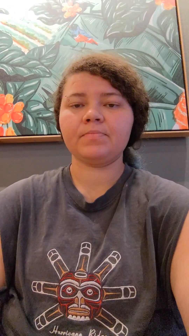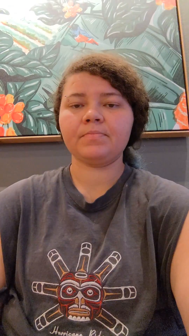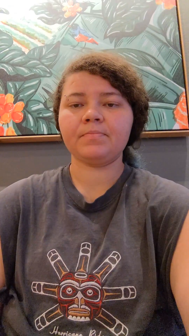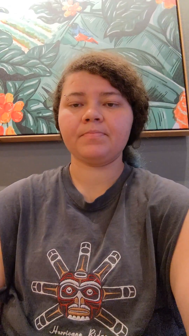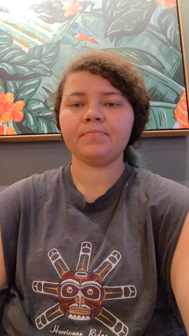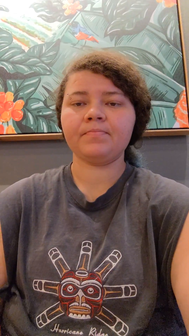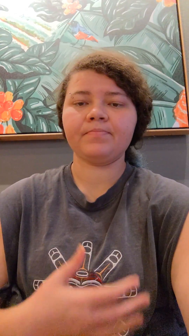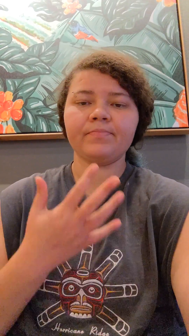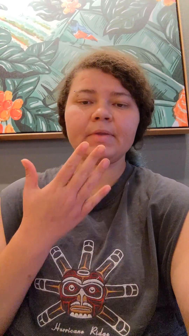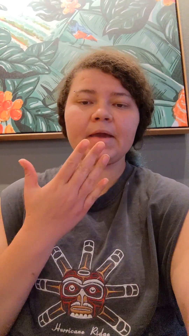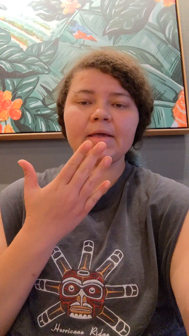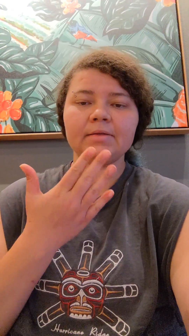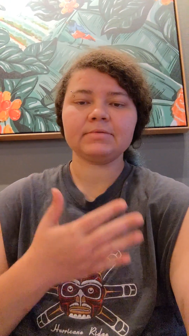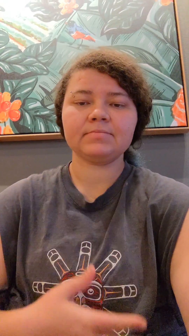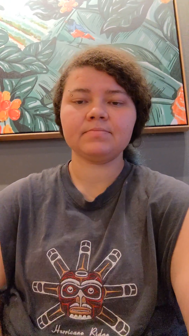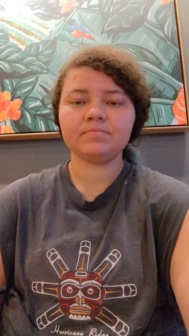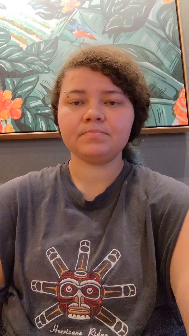hand